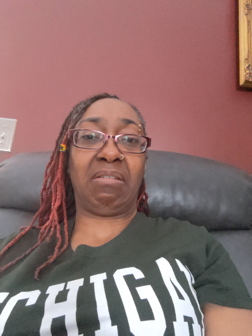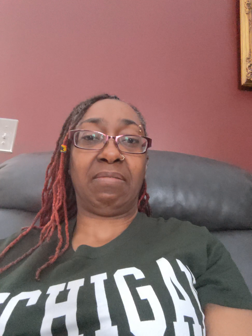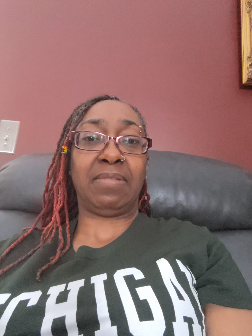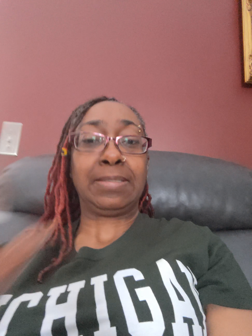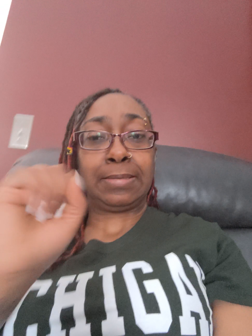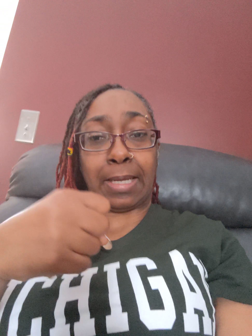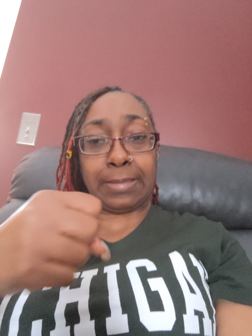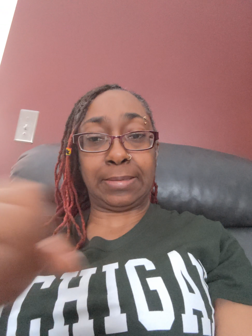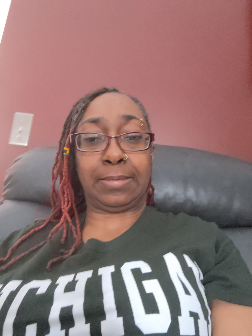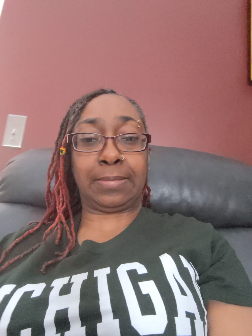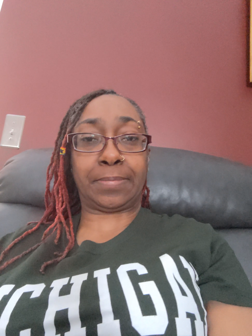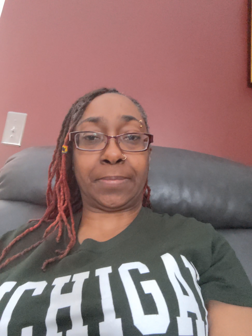yes